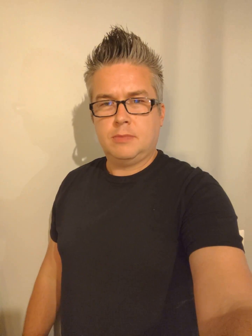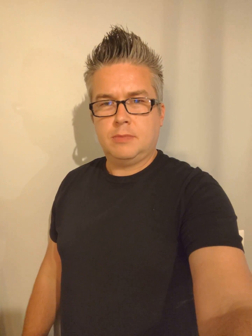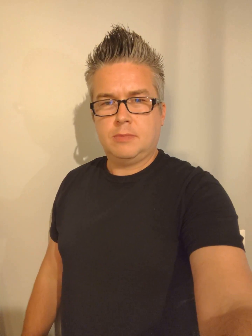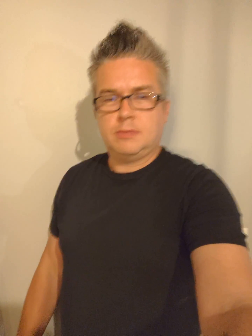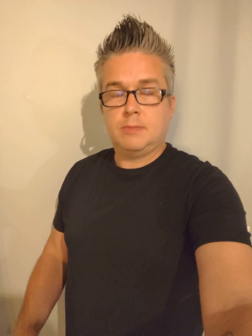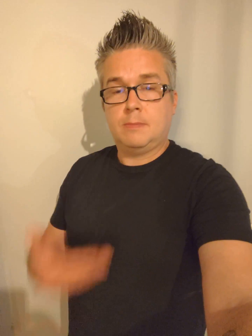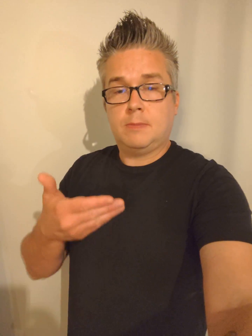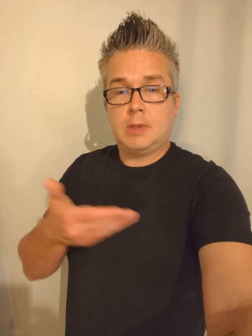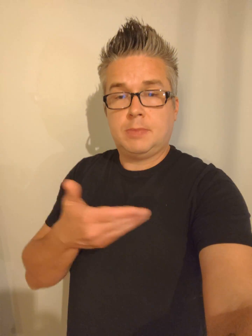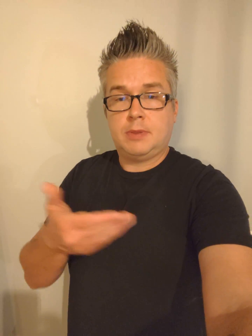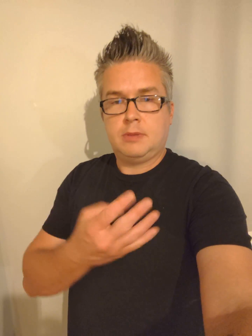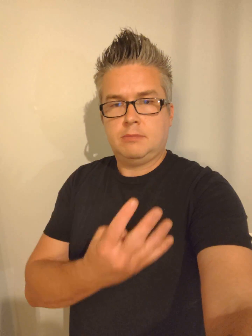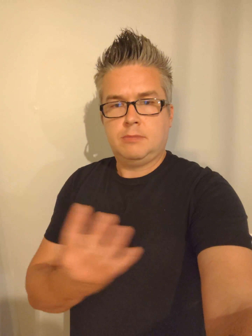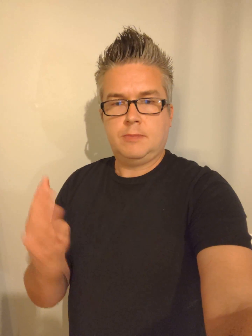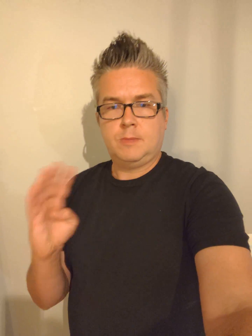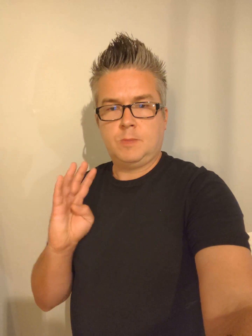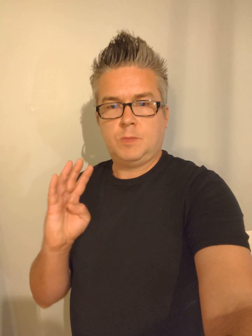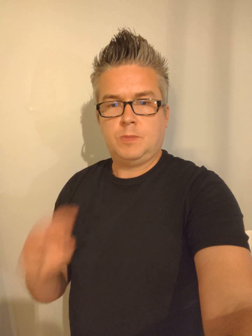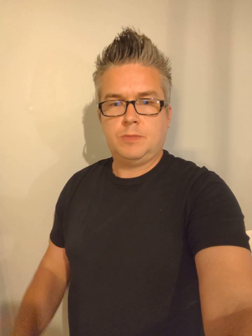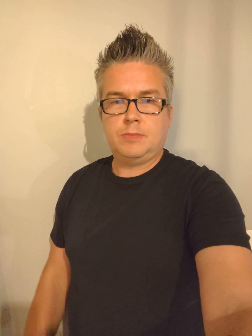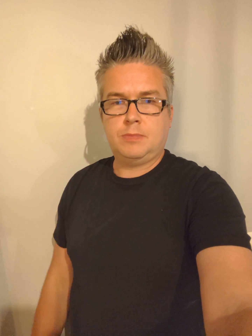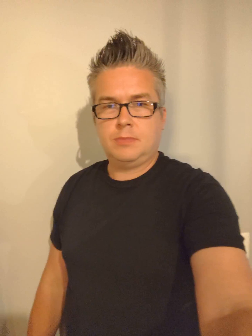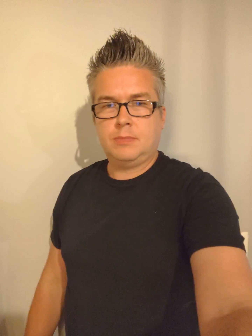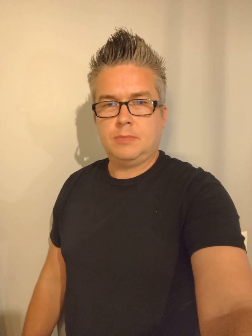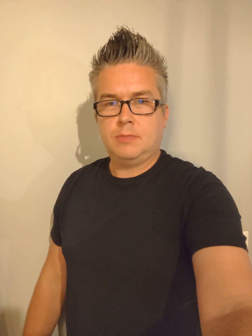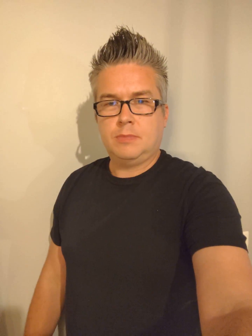crib